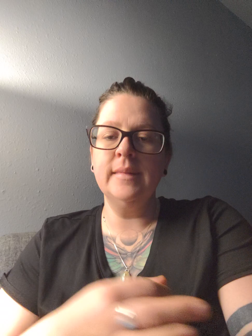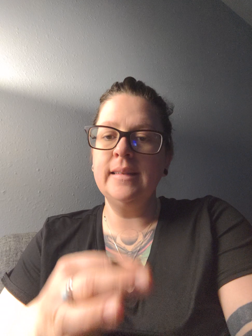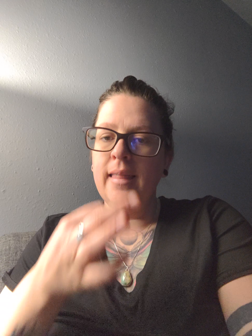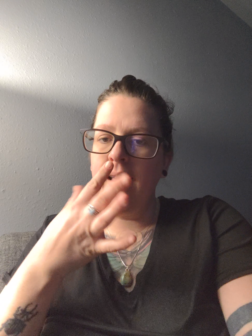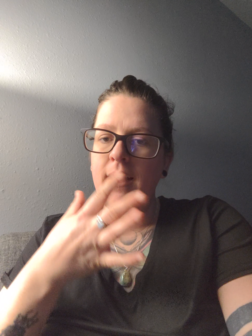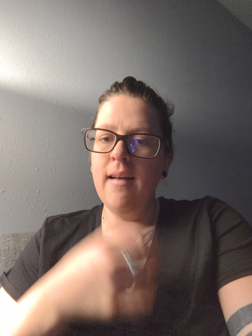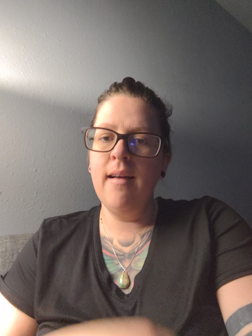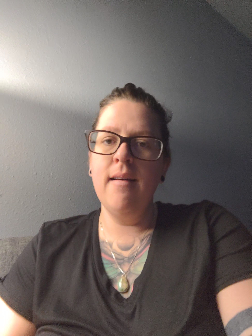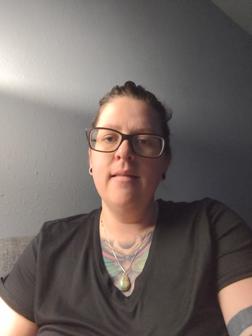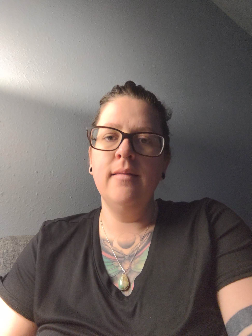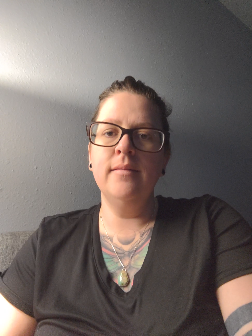snack